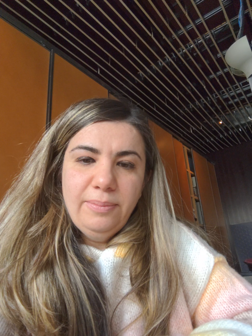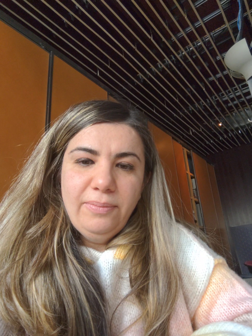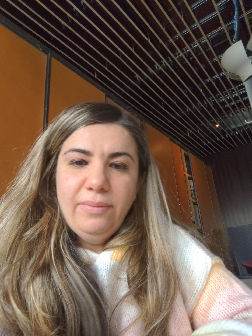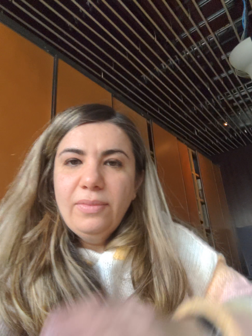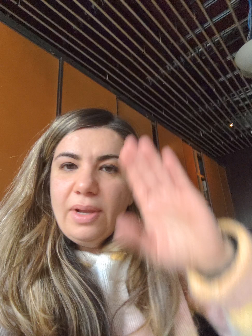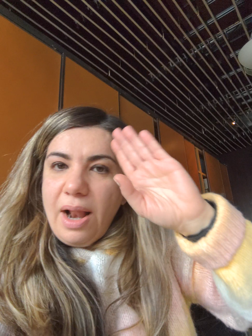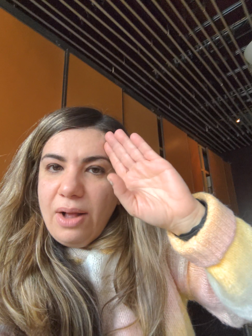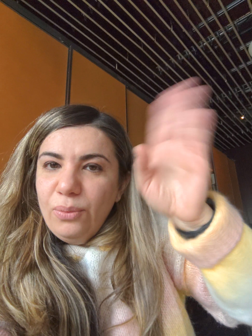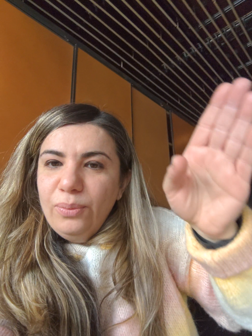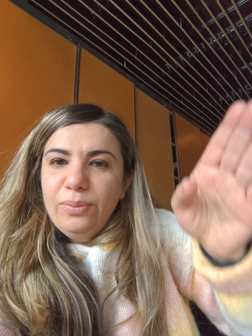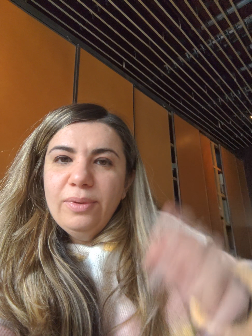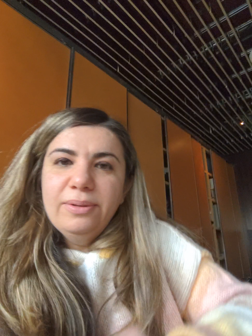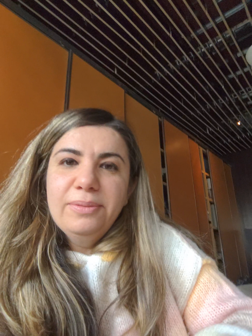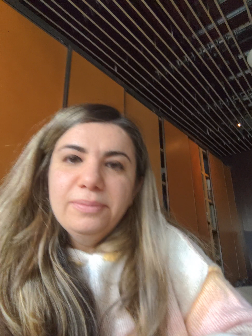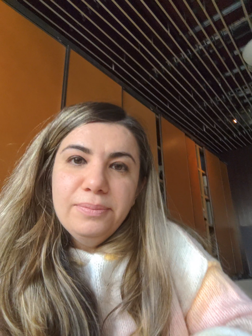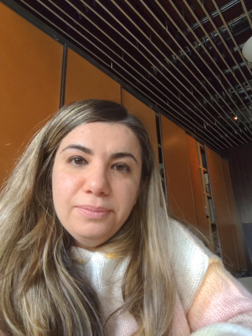hello